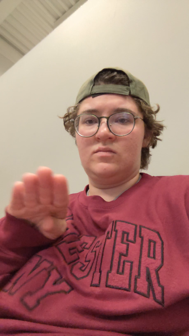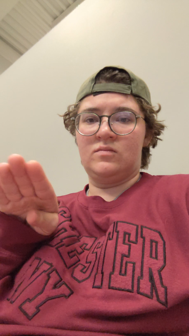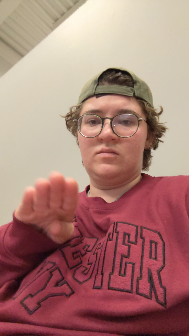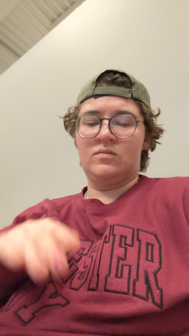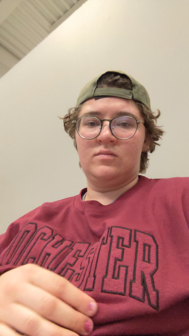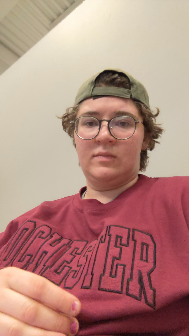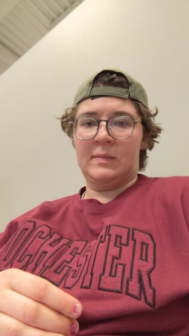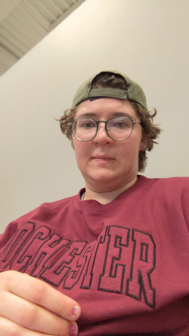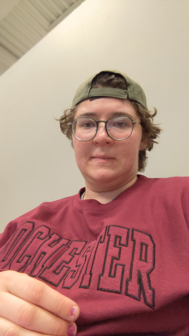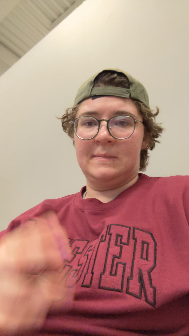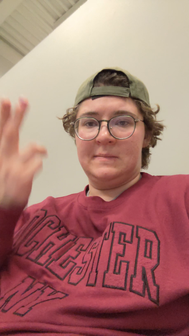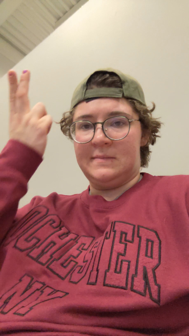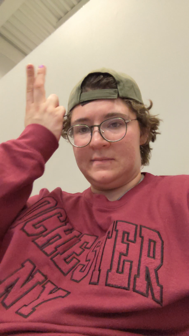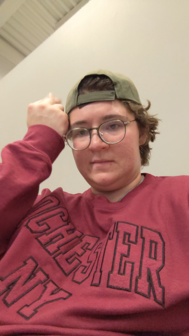rabbit